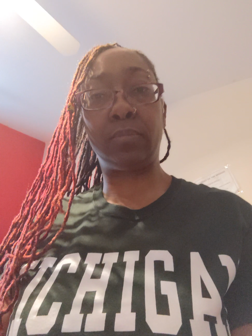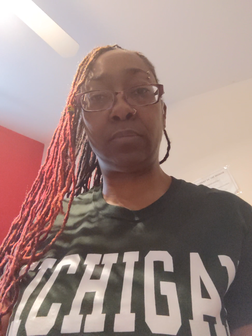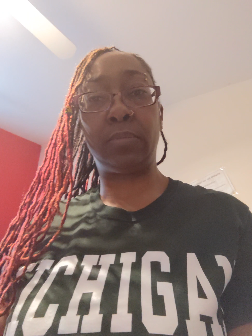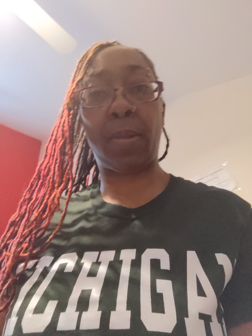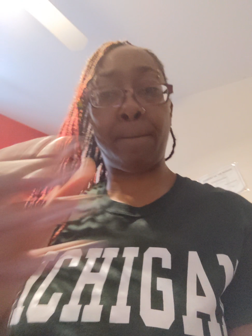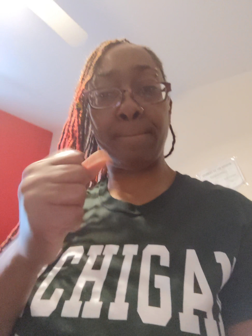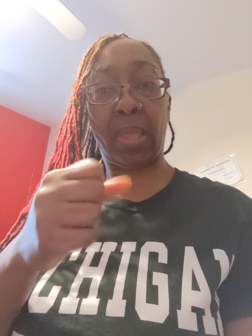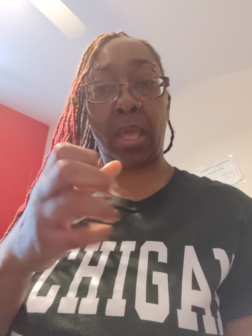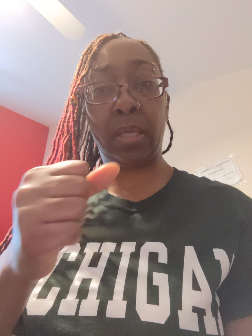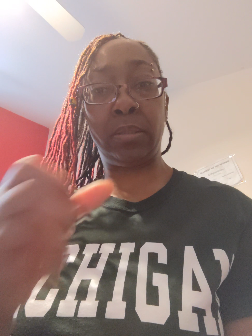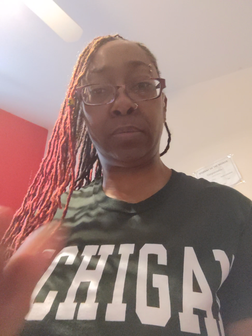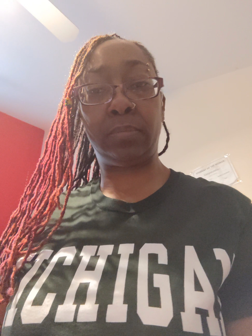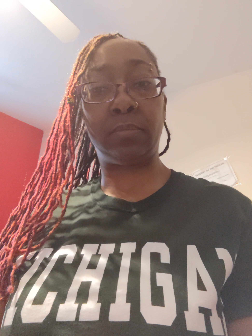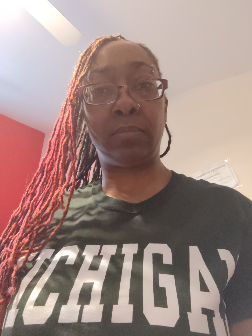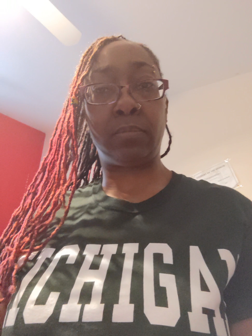milk